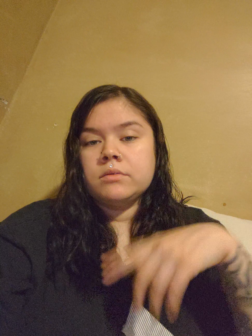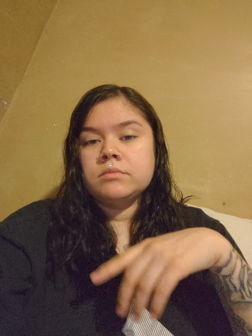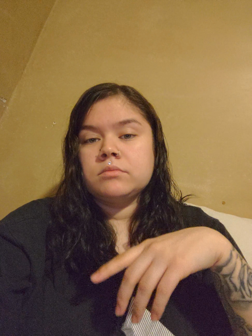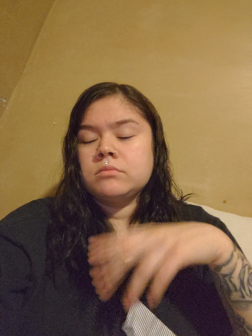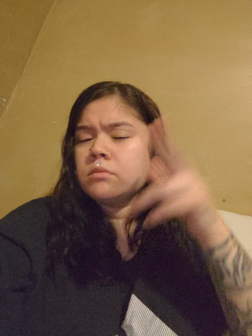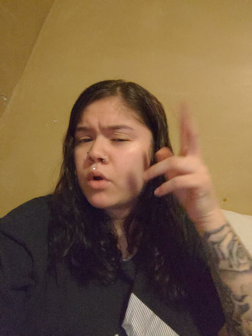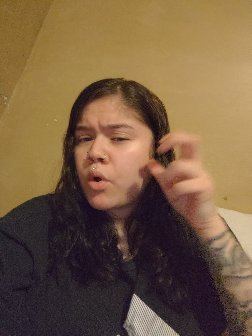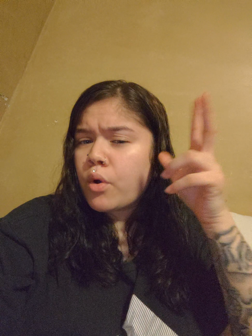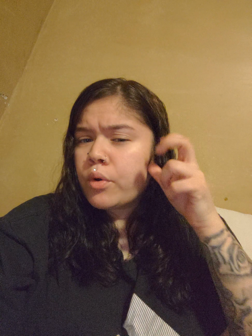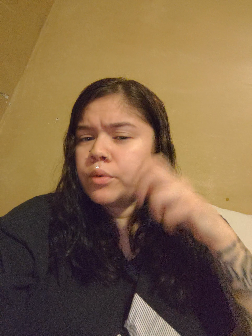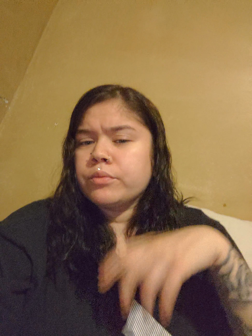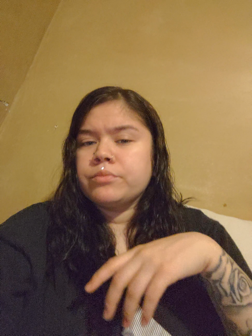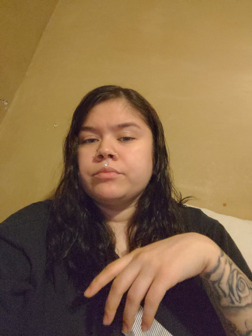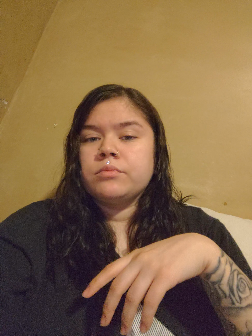hear